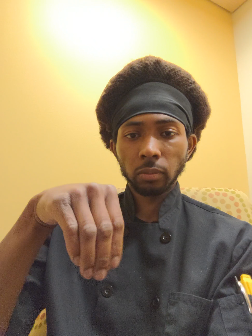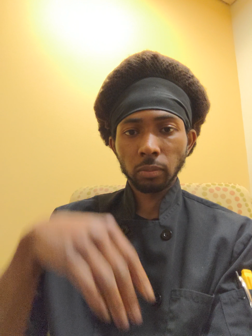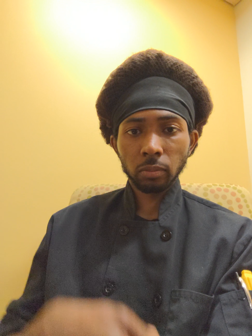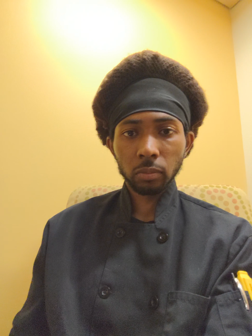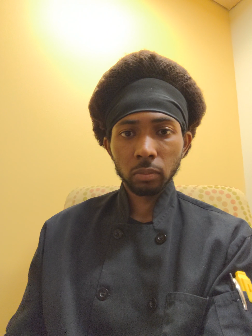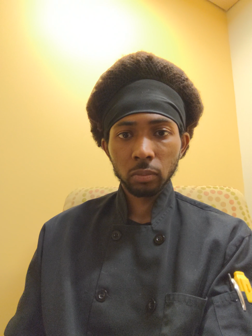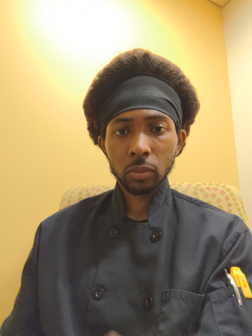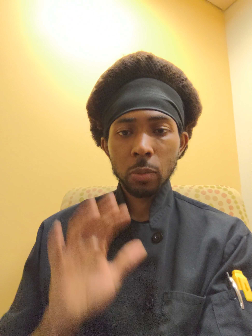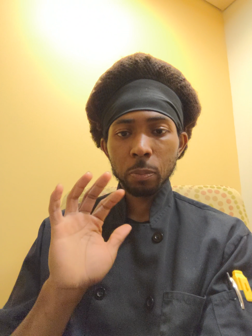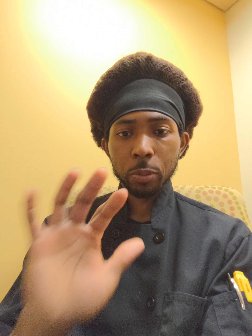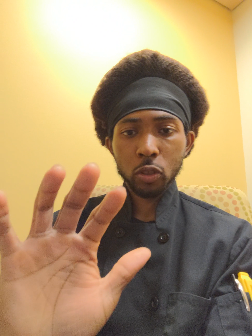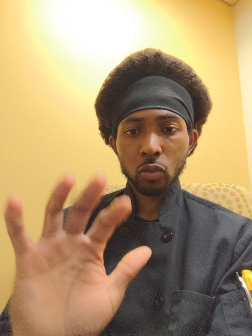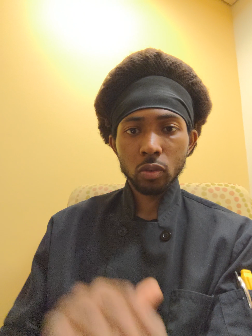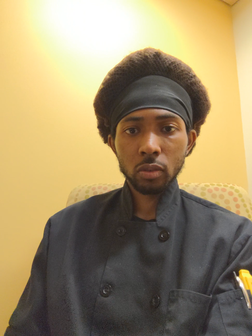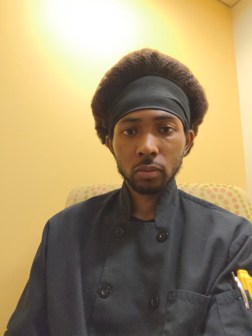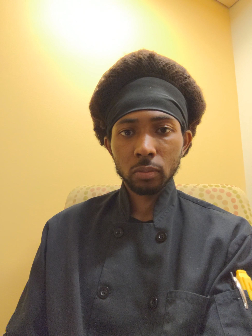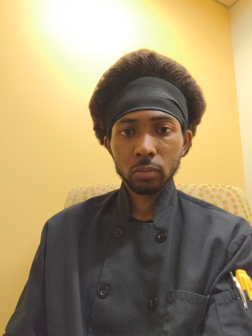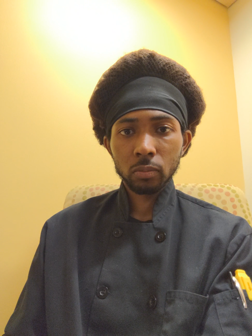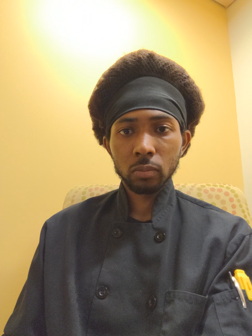push